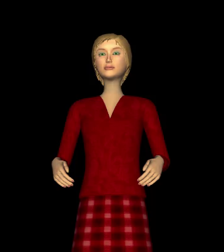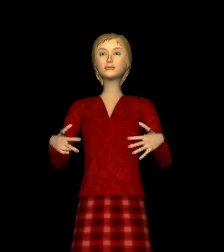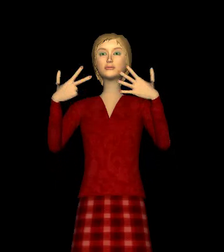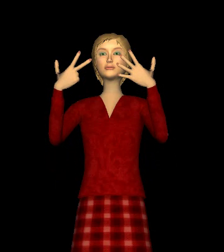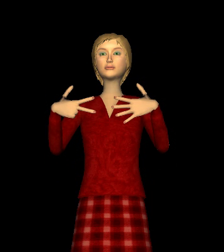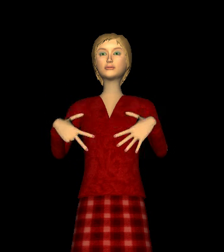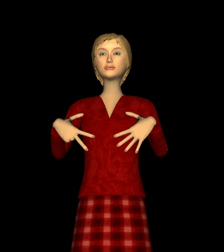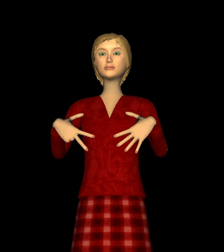18